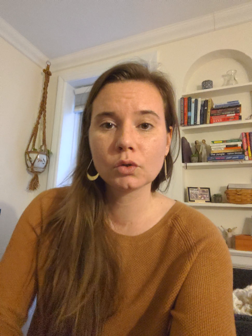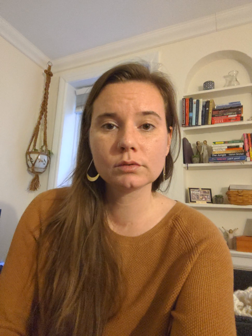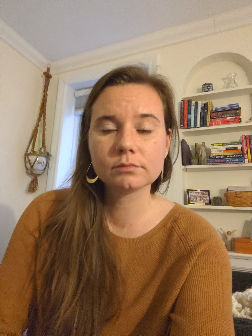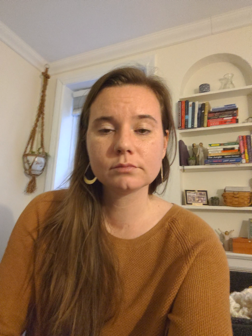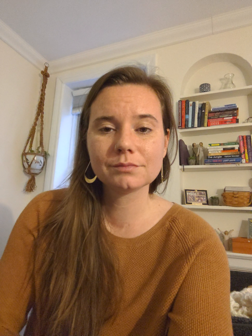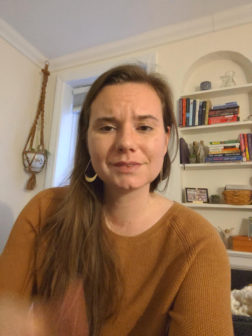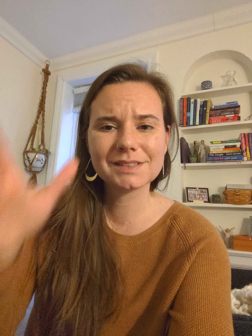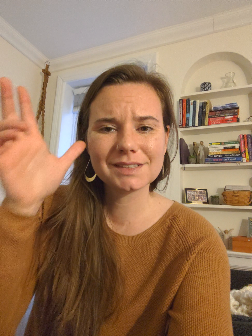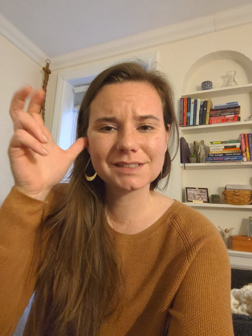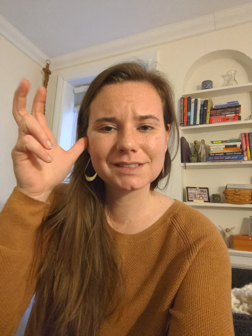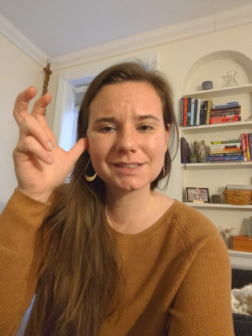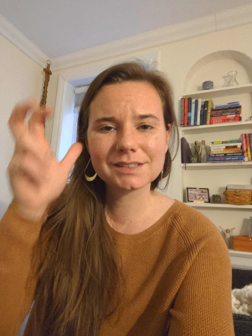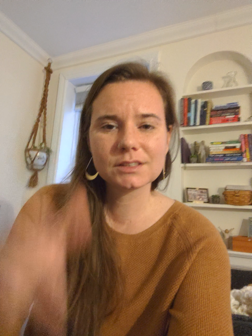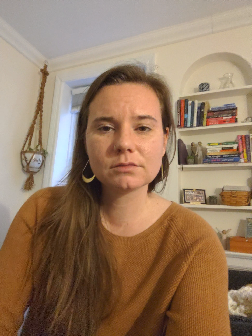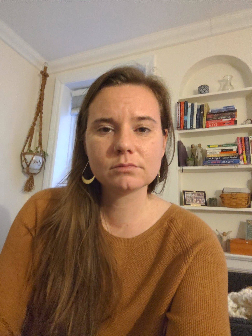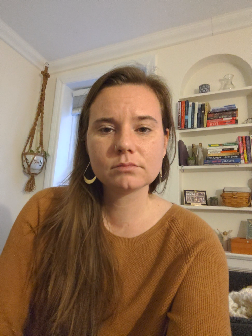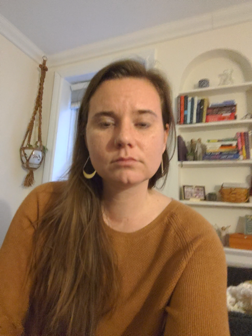listen